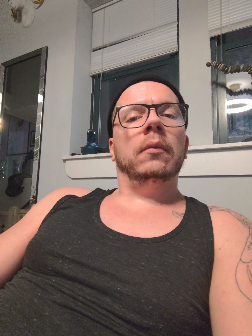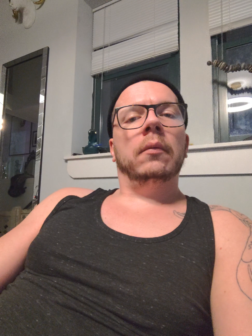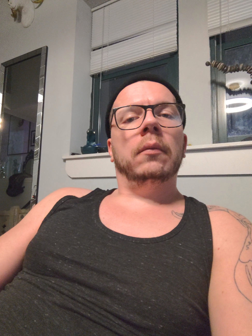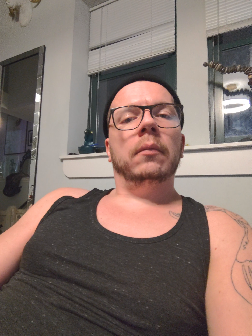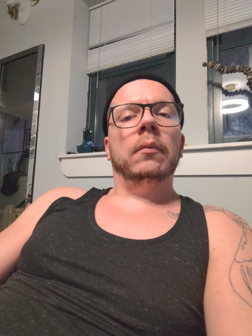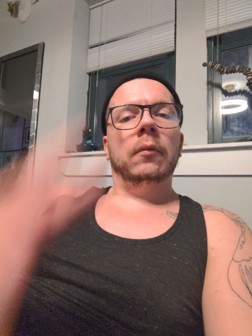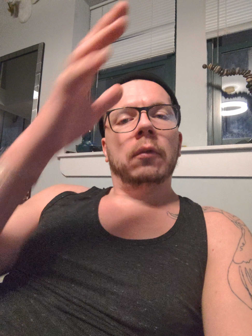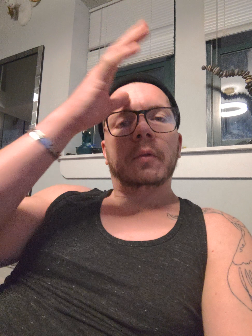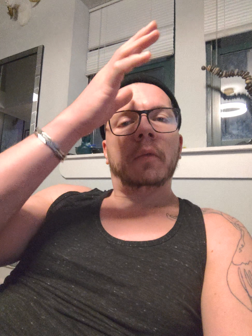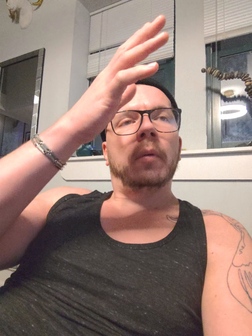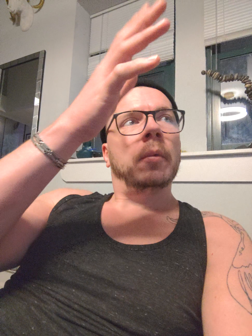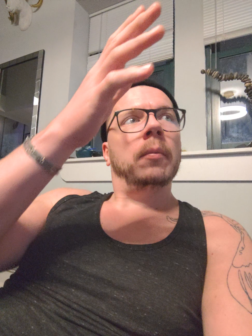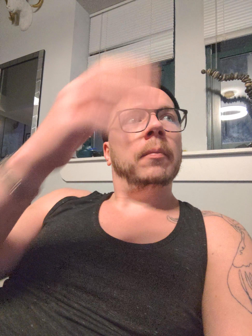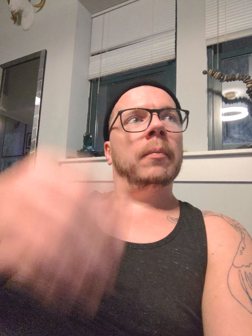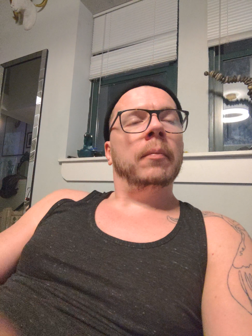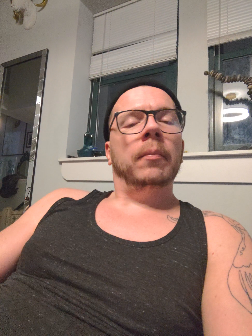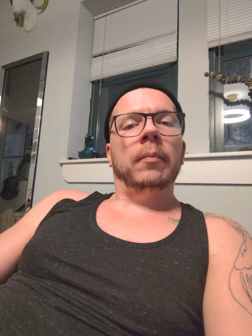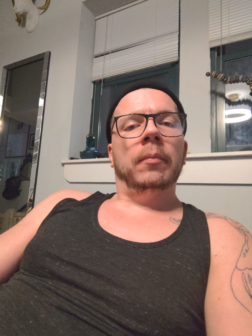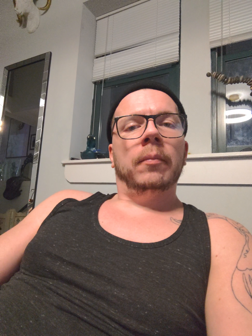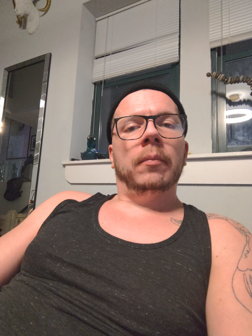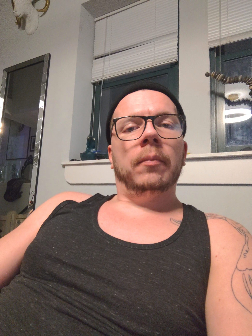grandpa